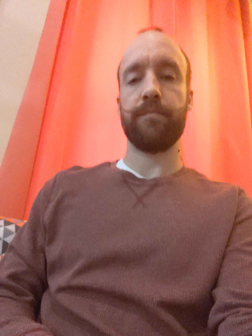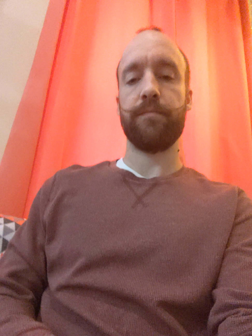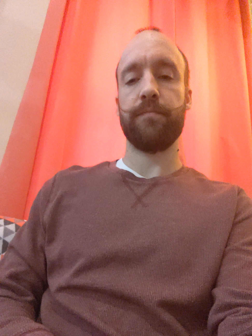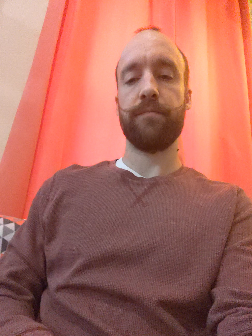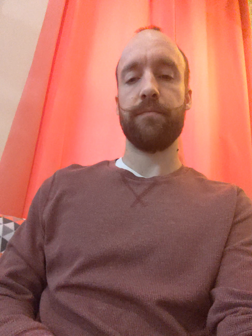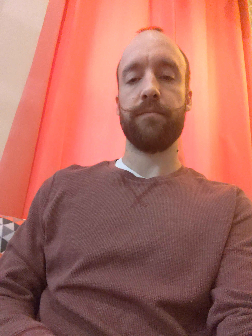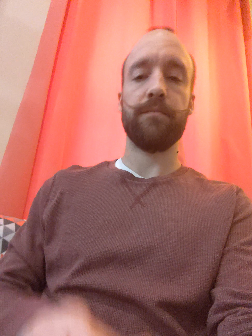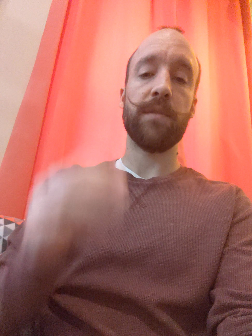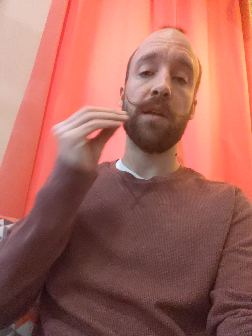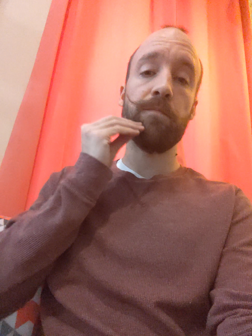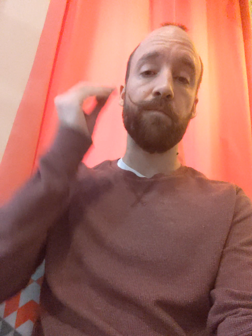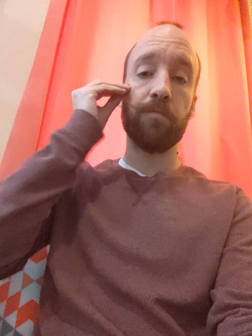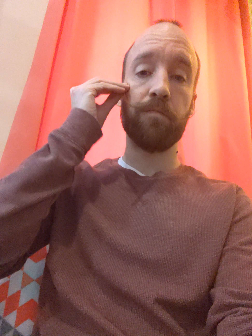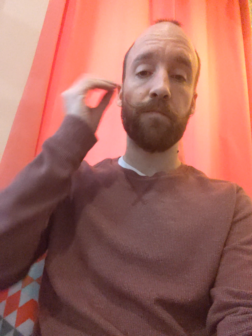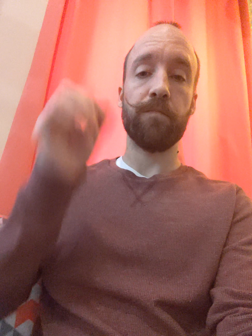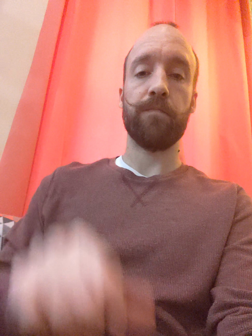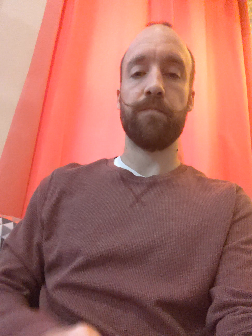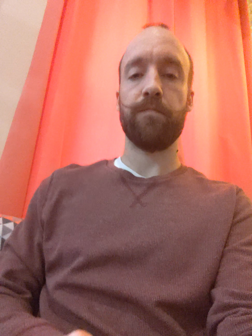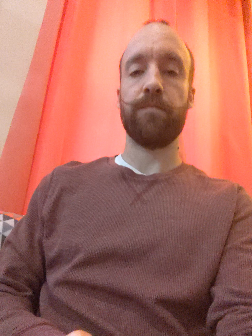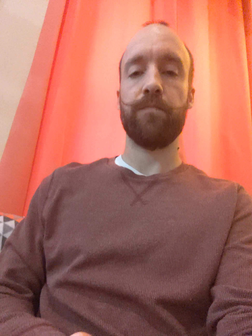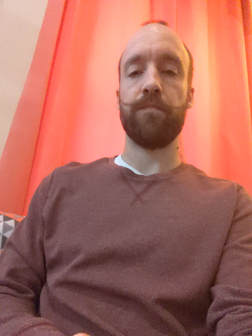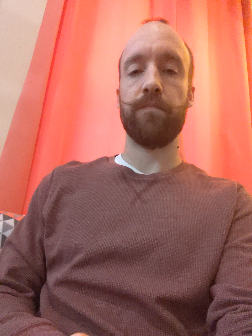home